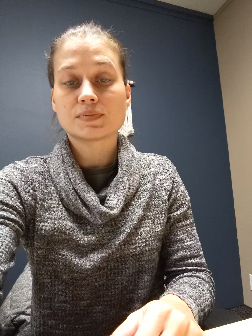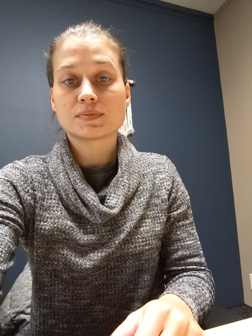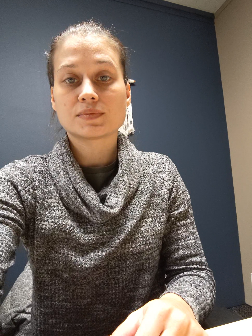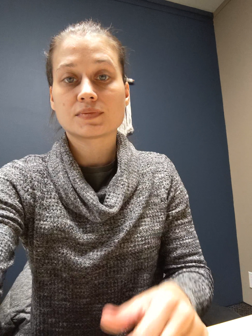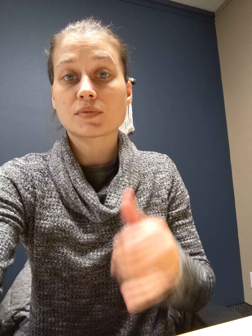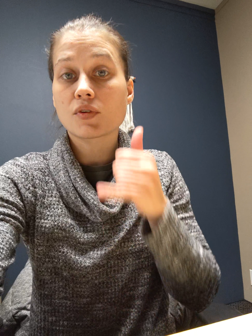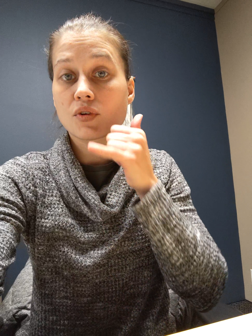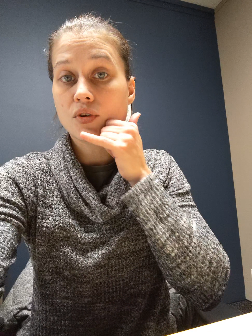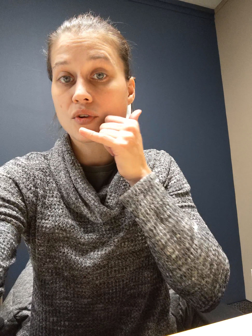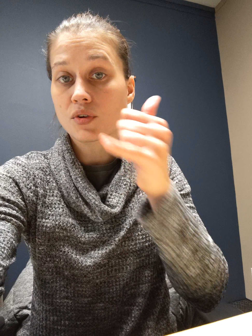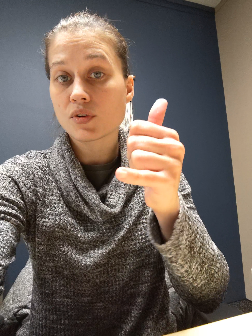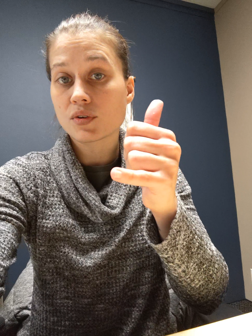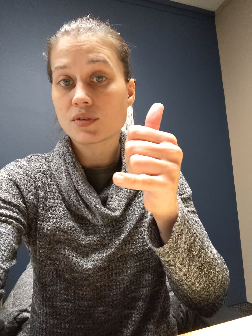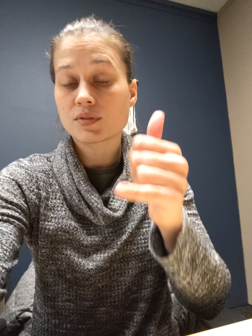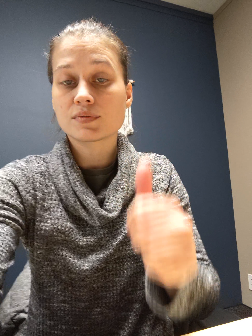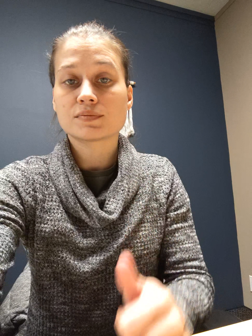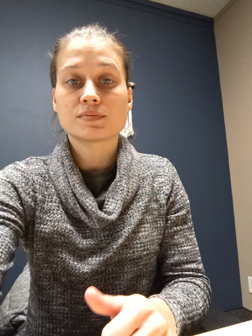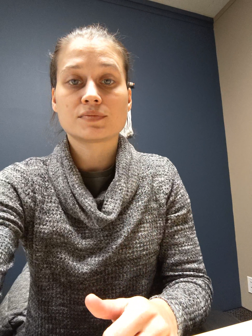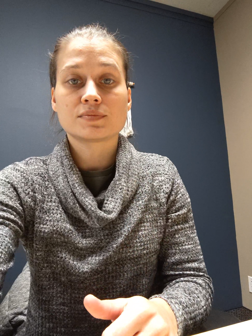call on the phone